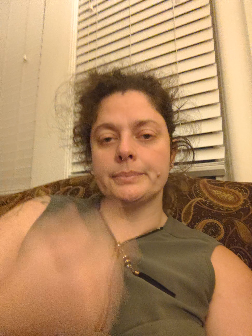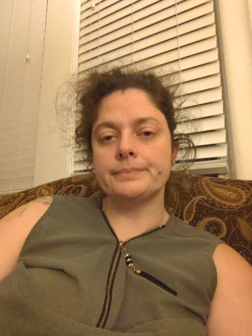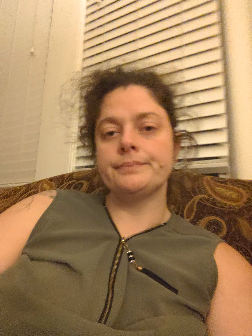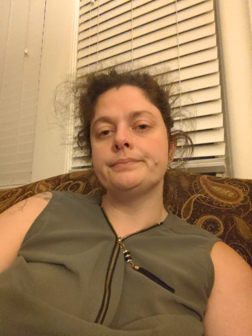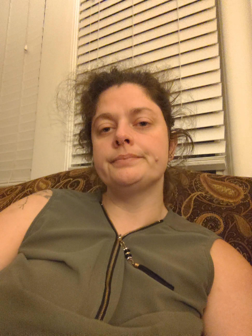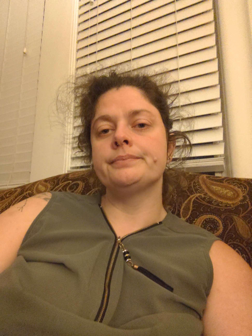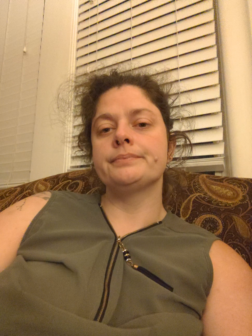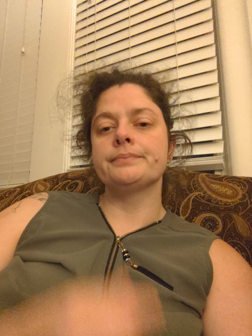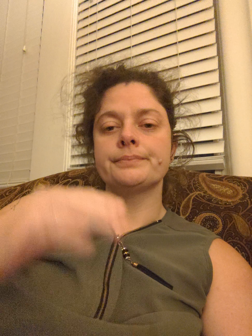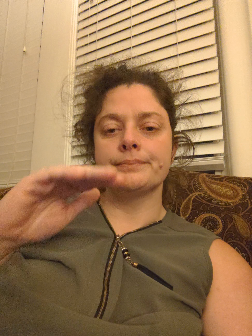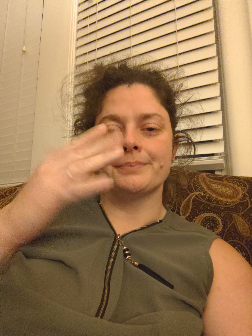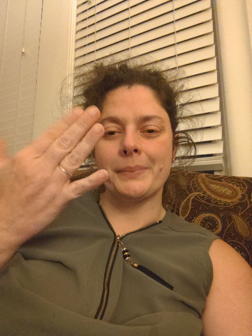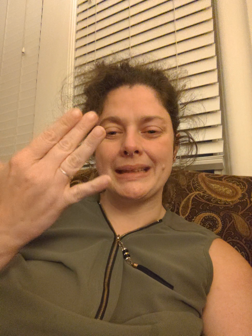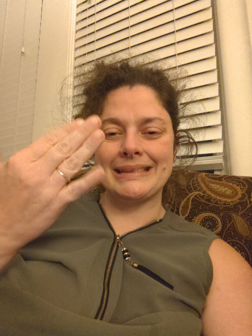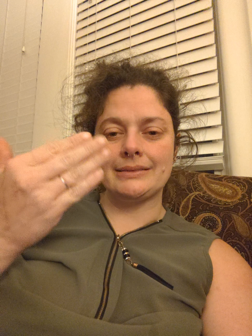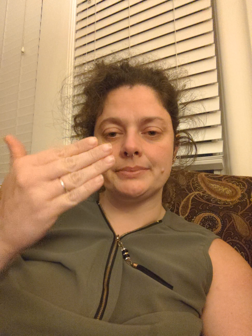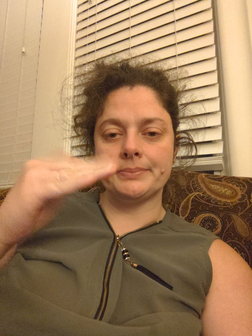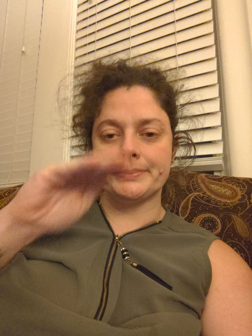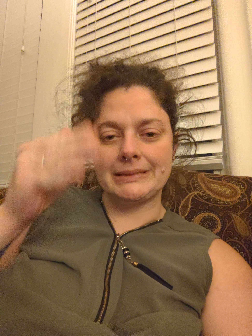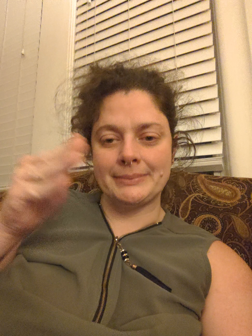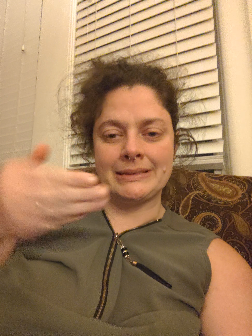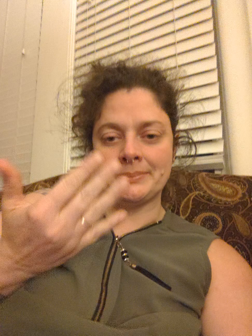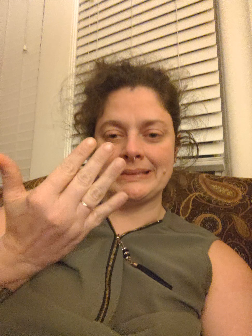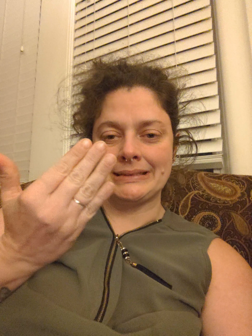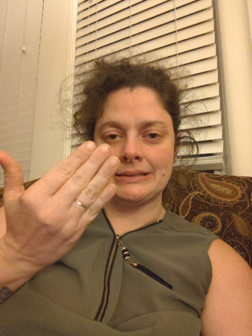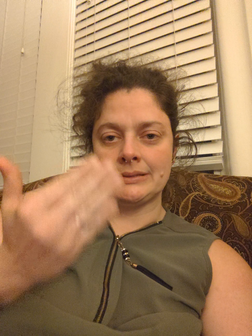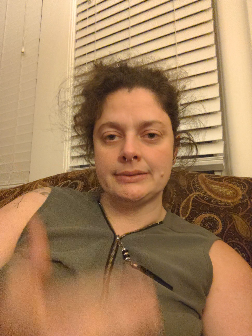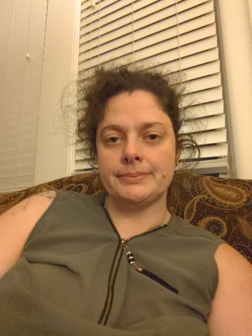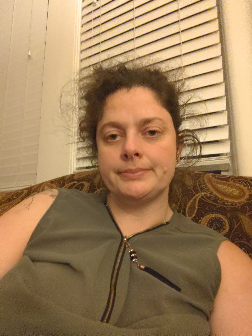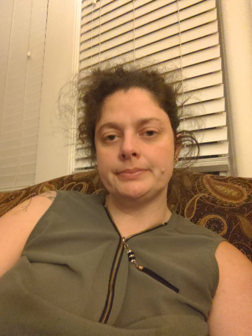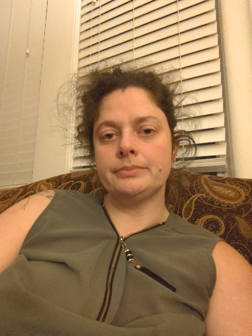mitten